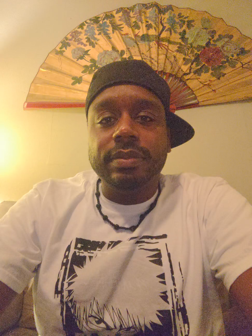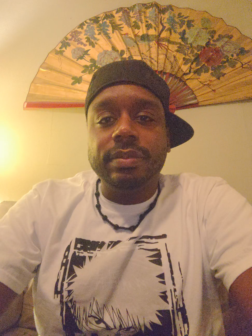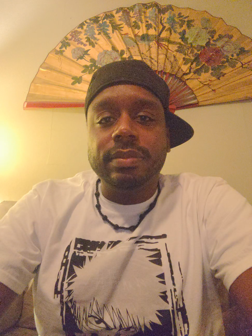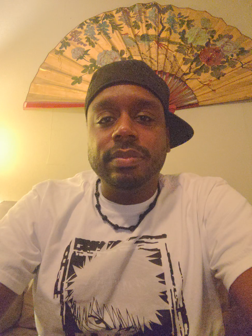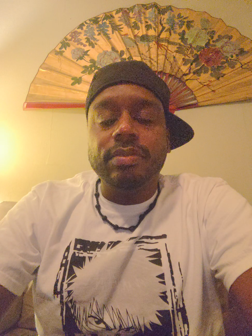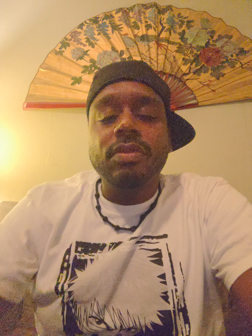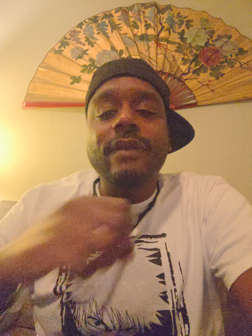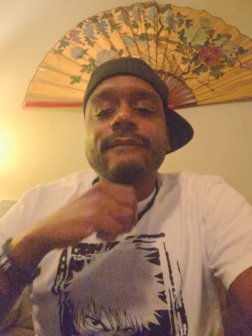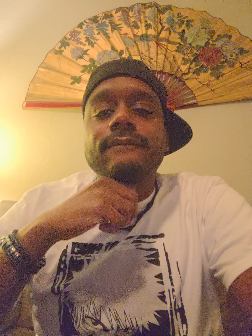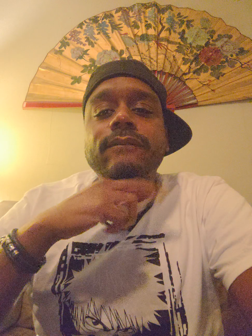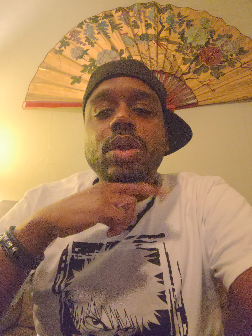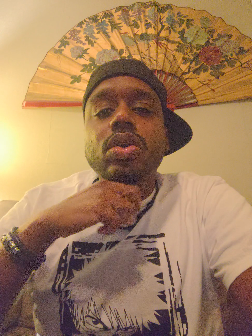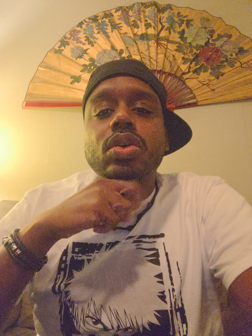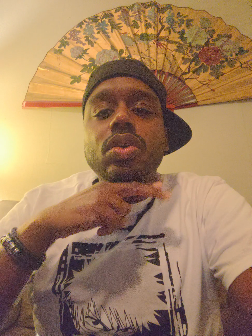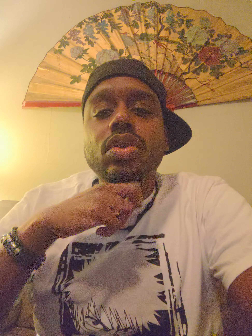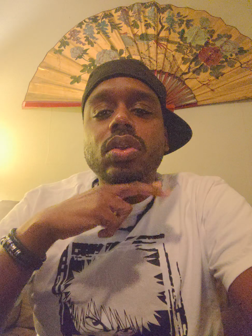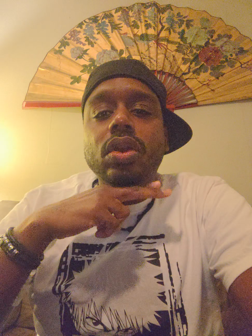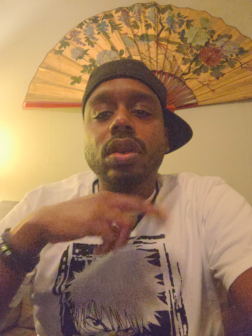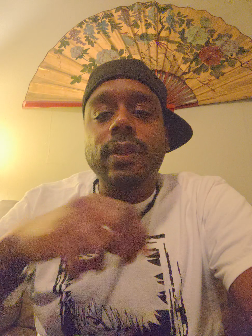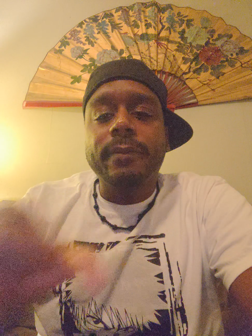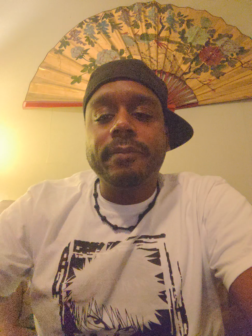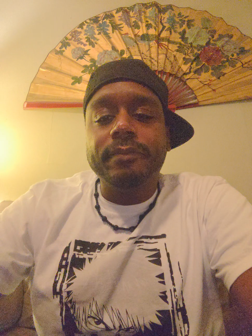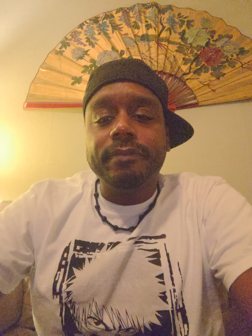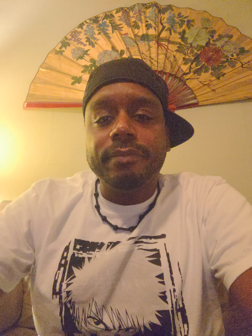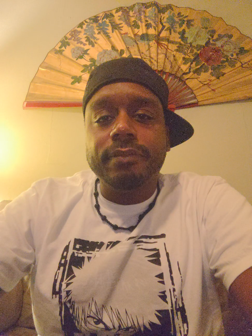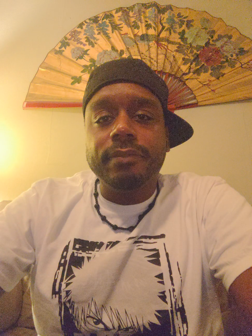frog